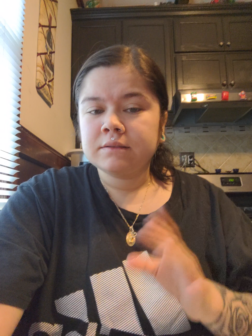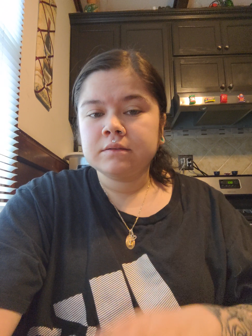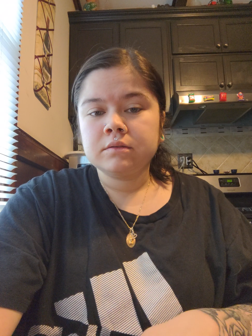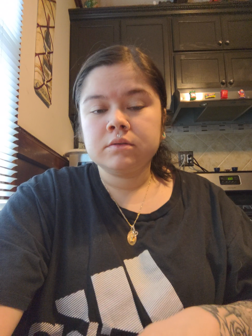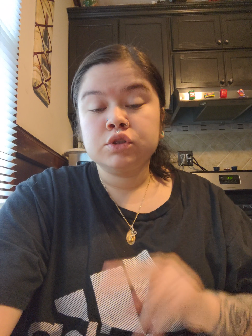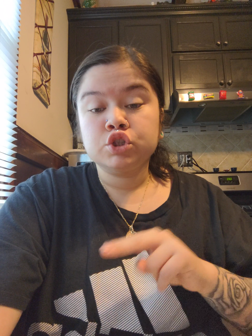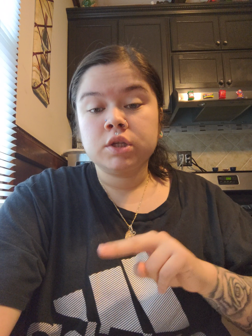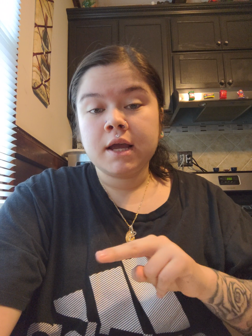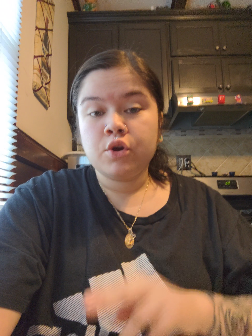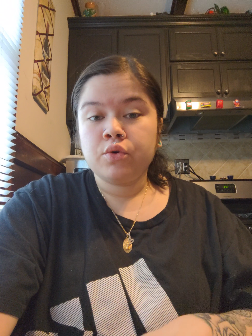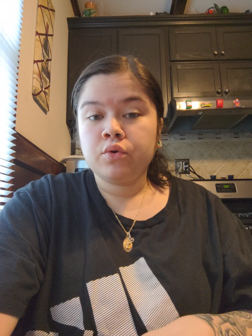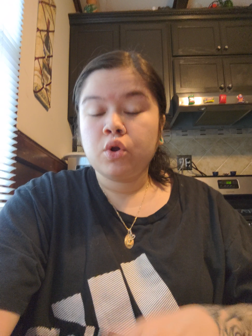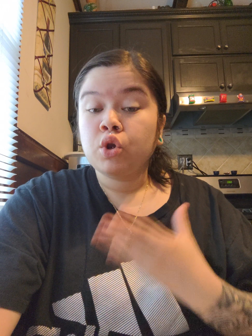chair